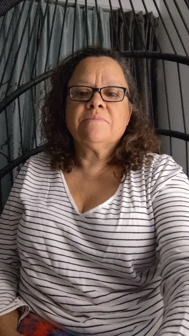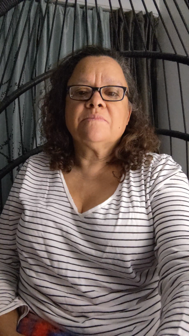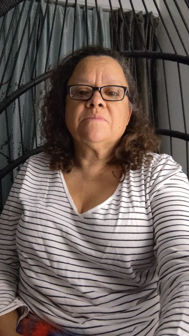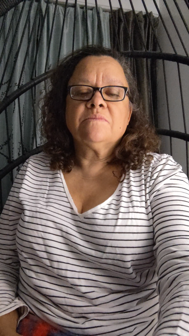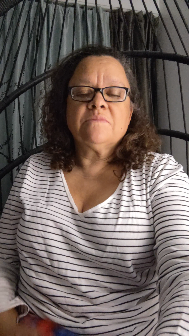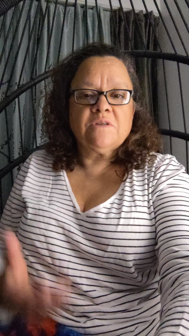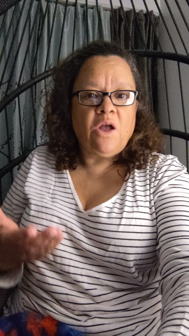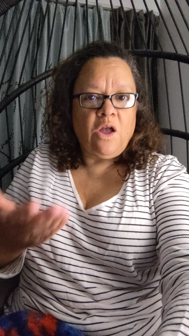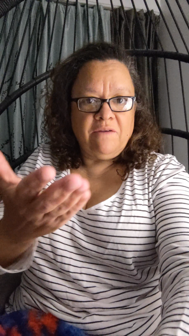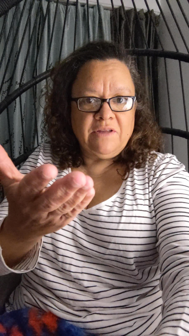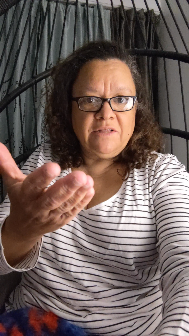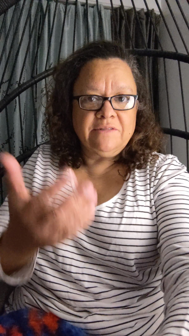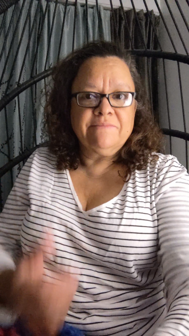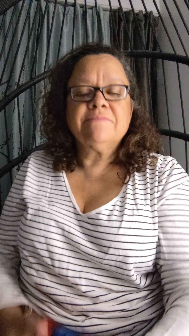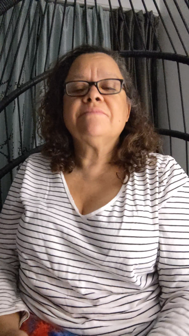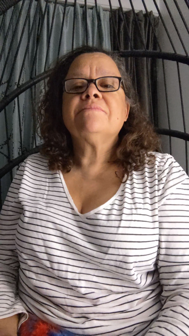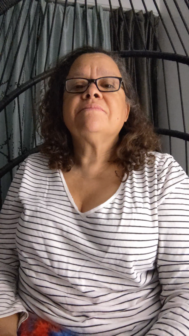oven